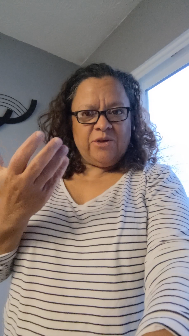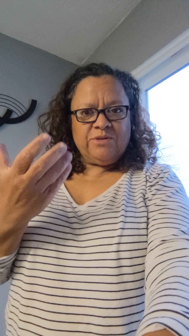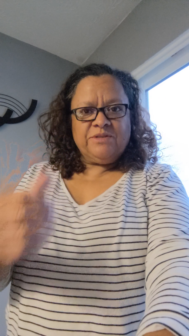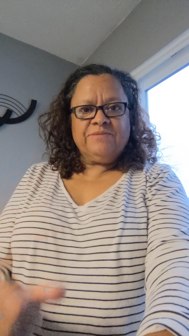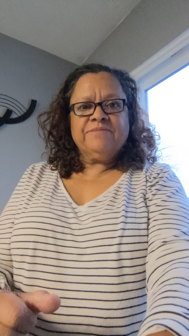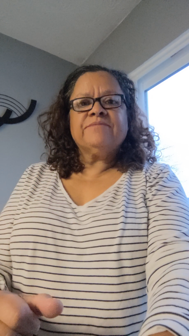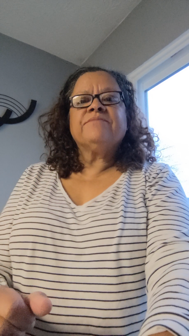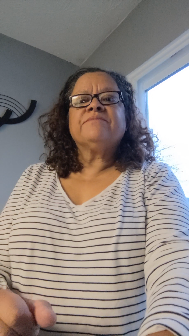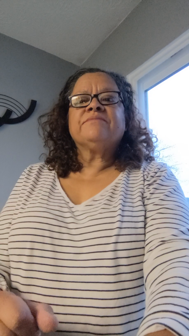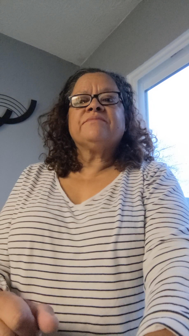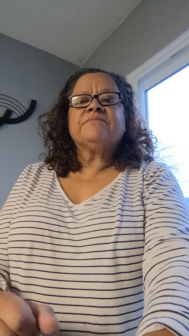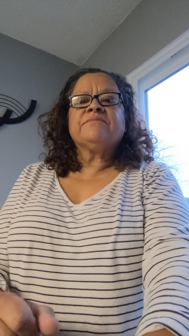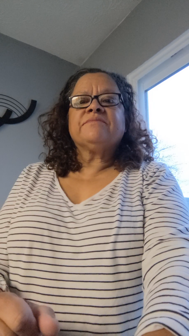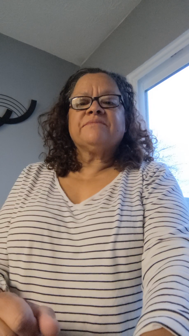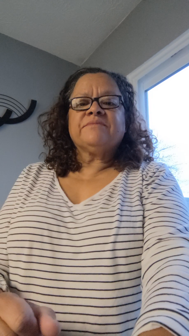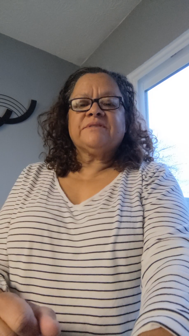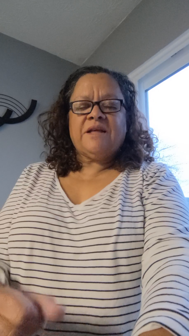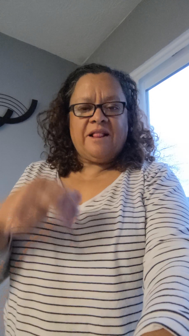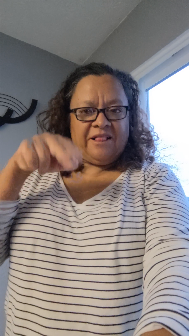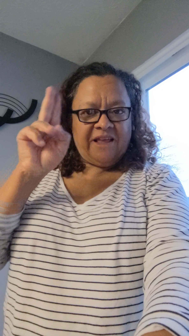lick